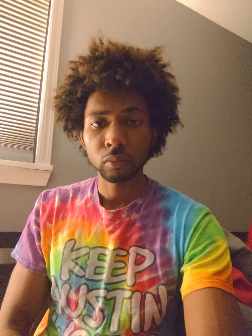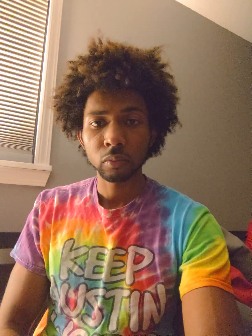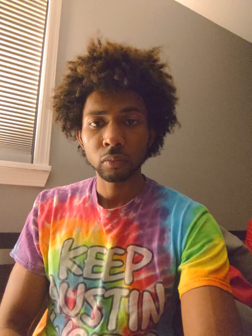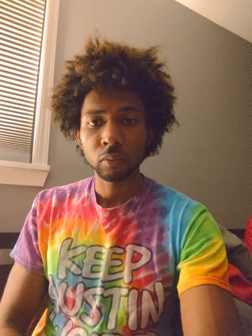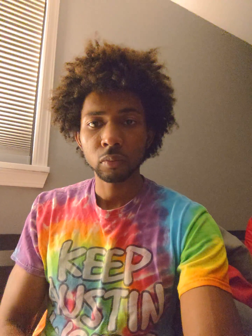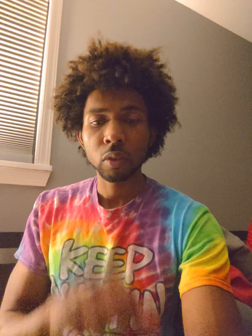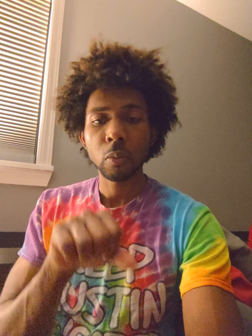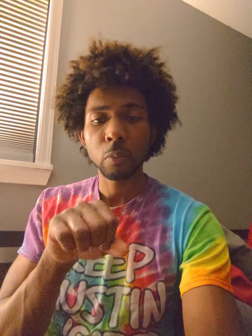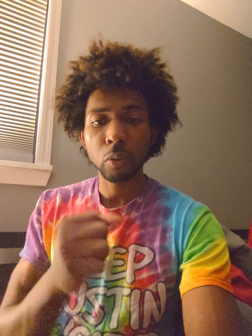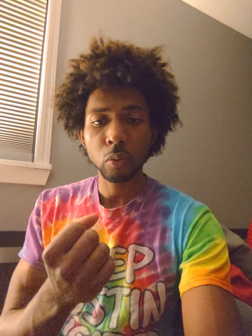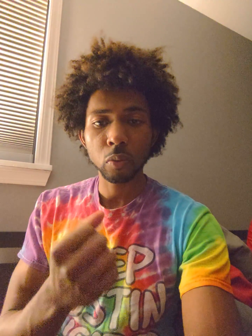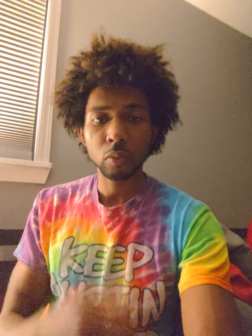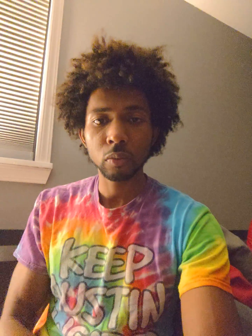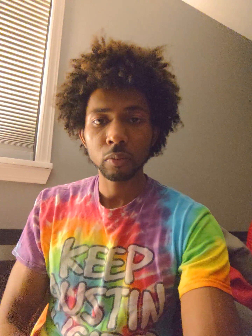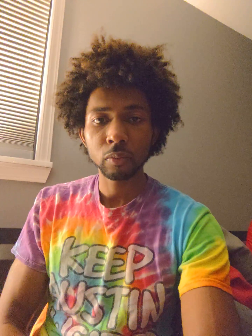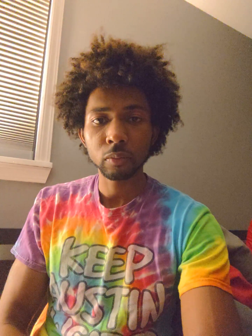break